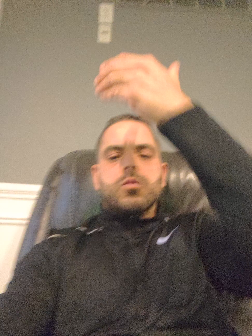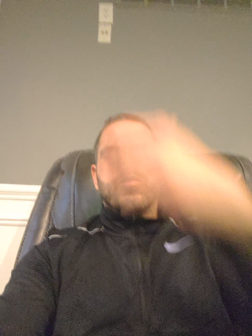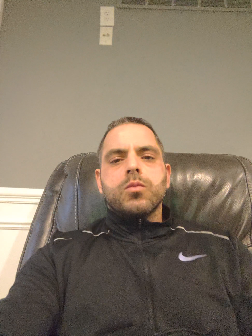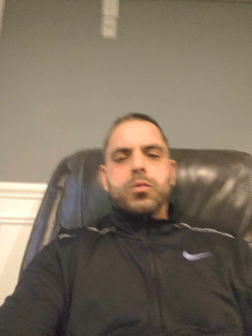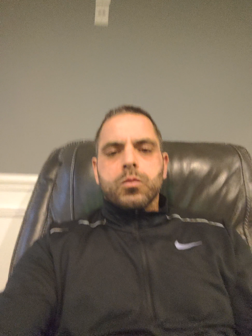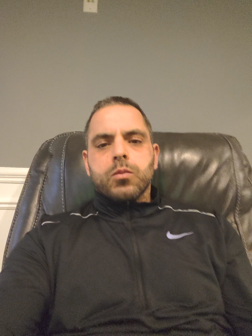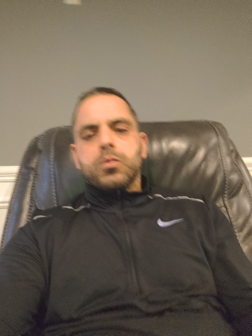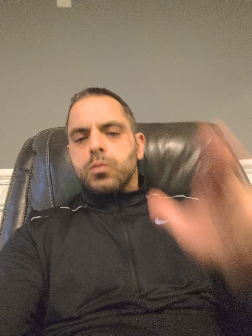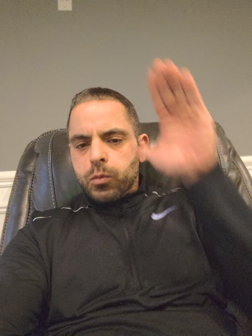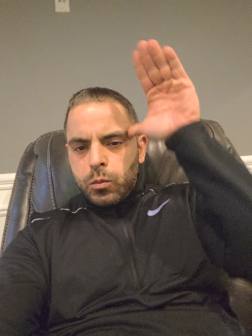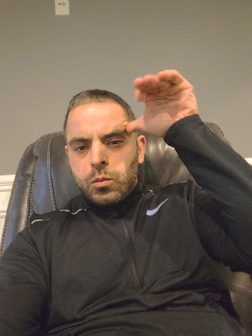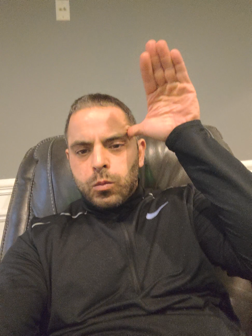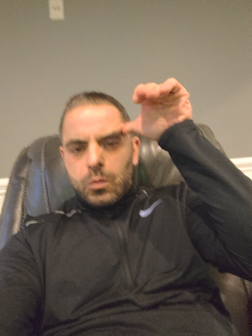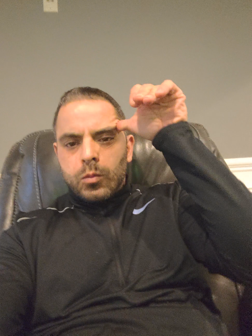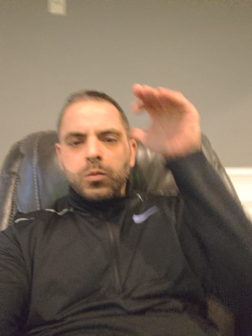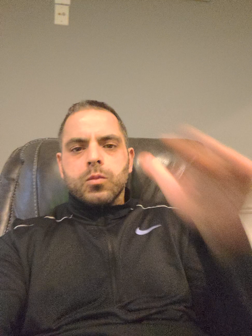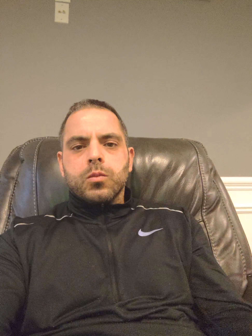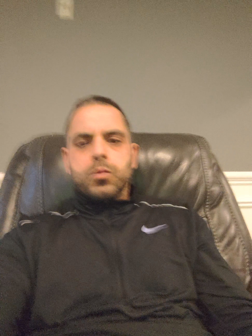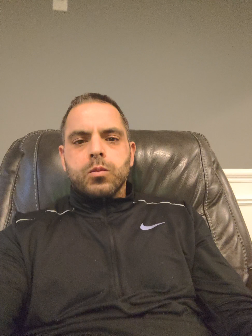donkey